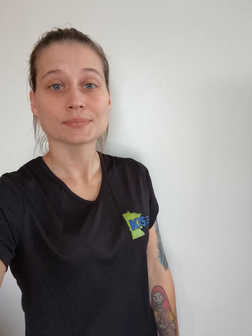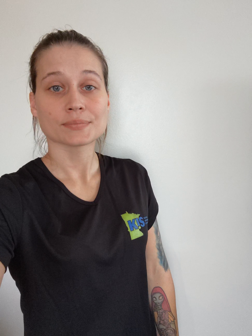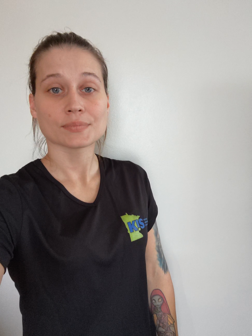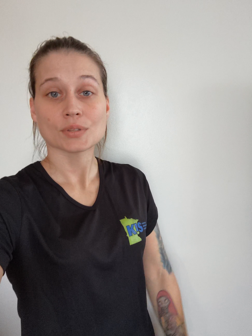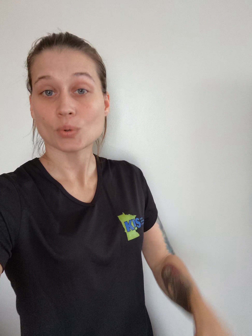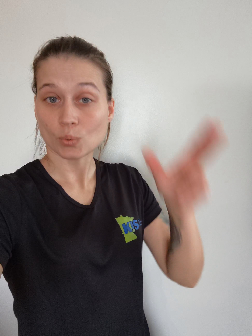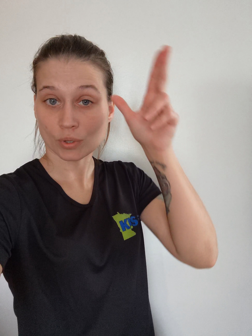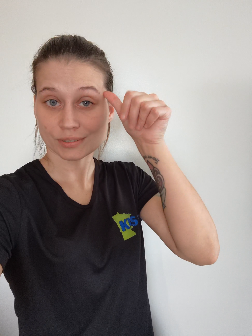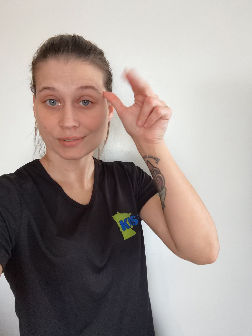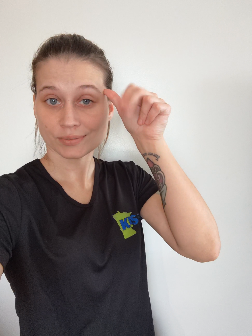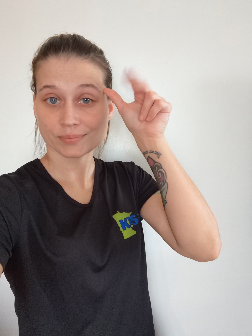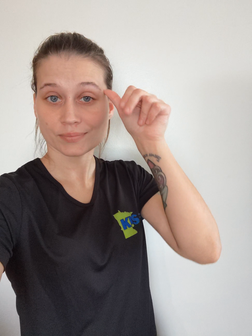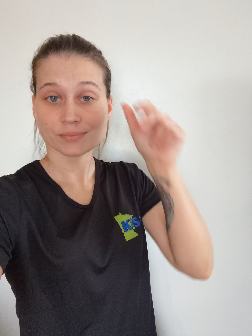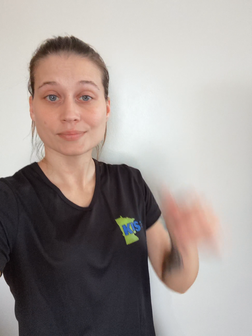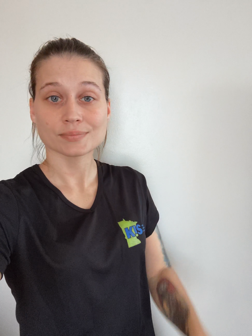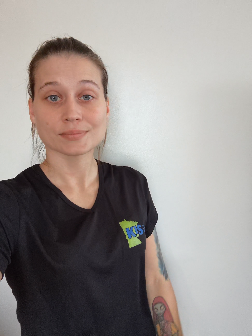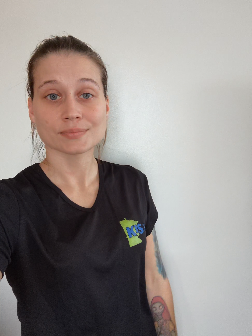horse